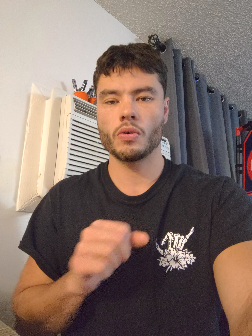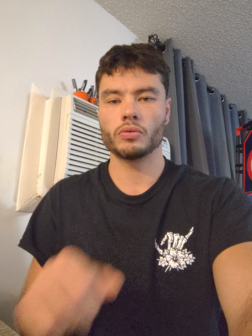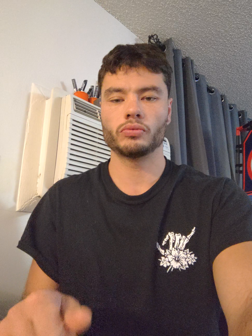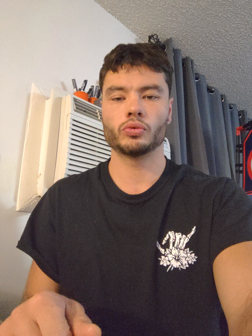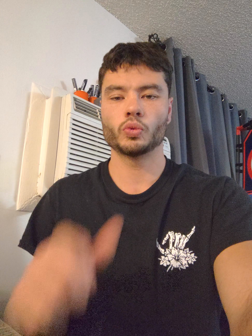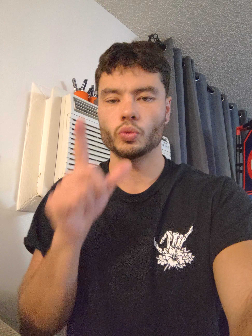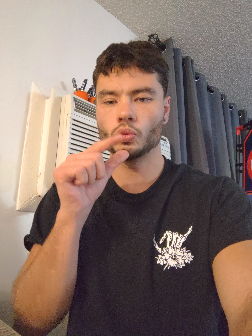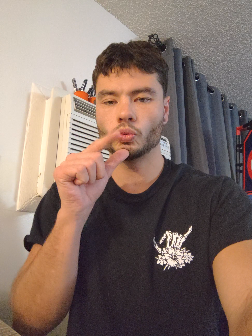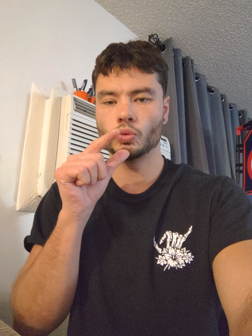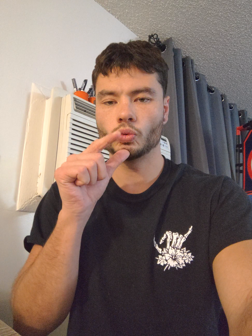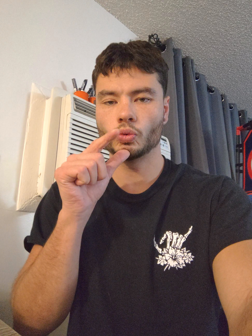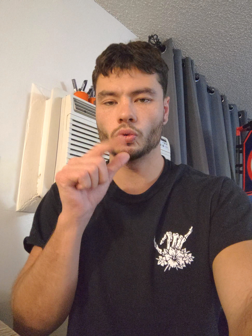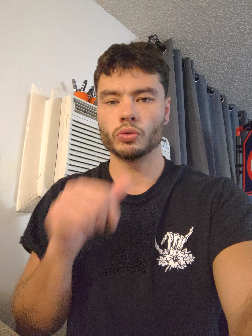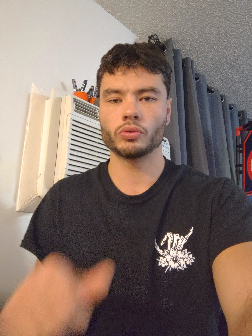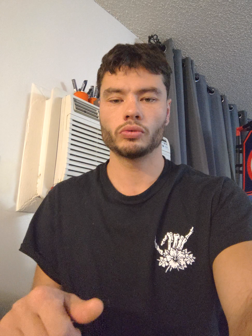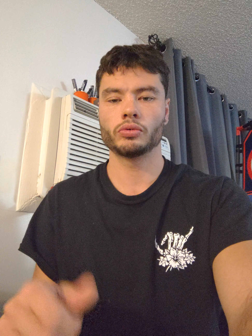who